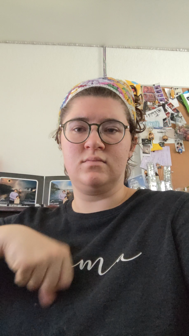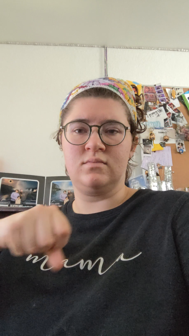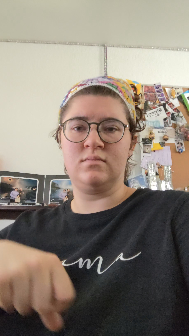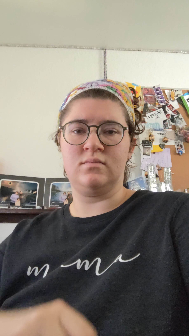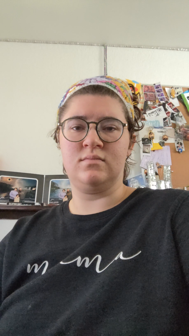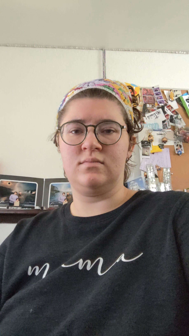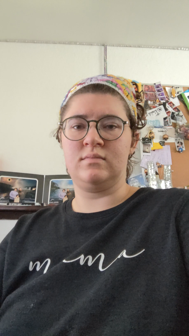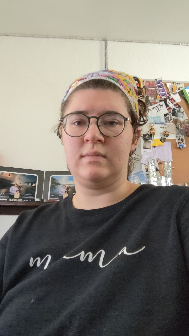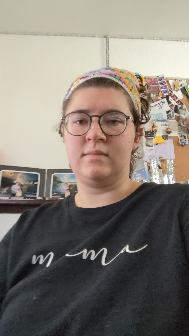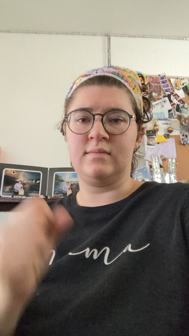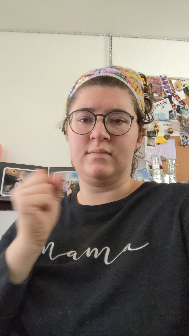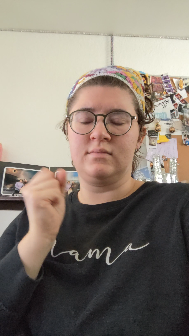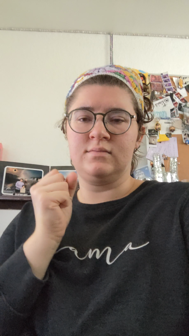cold